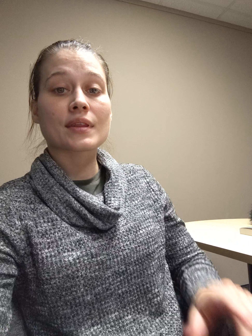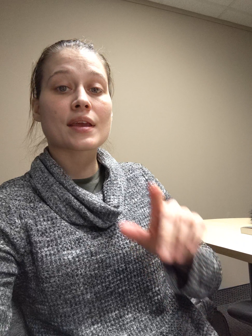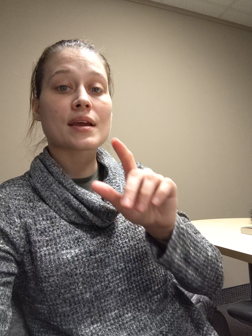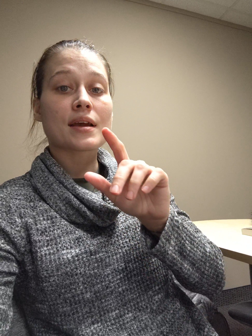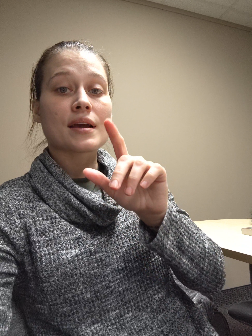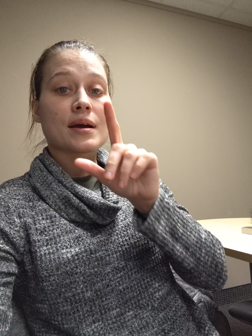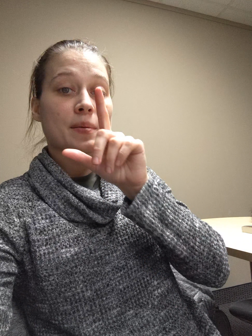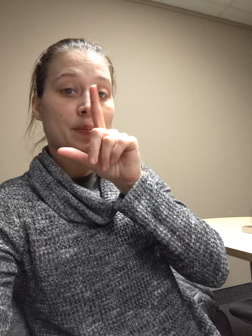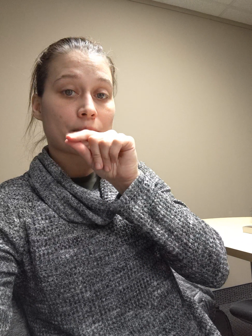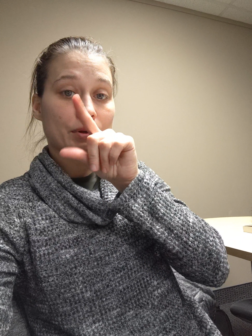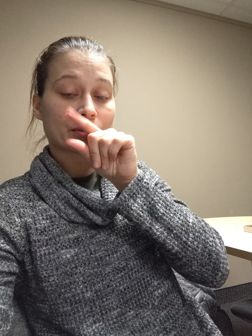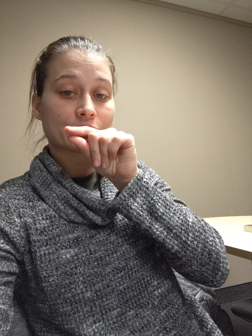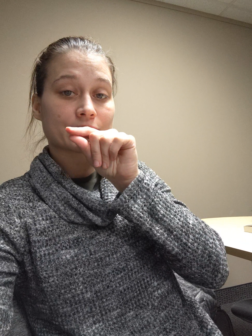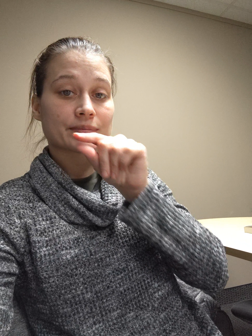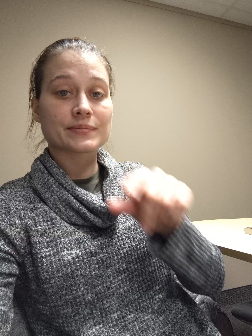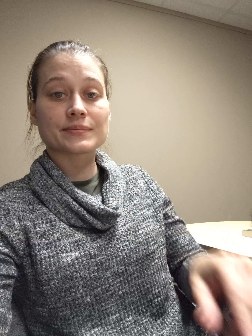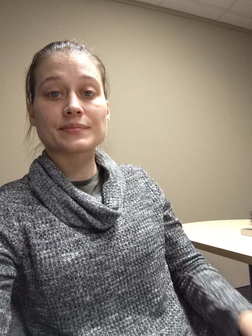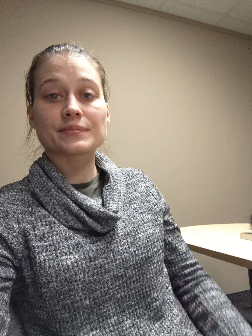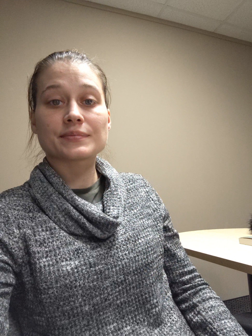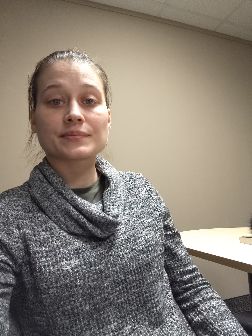bird